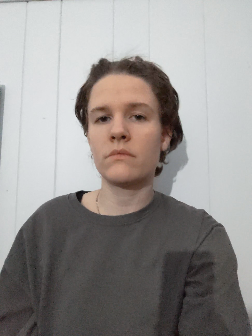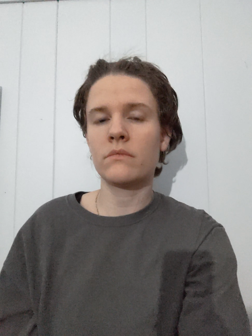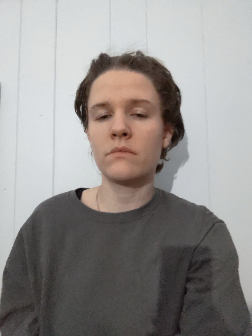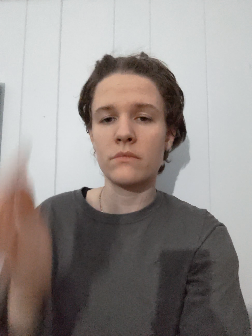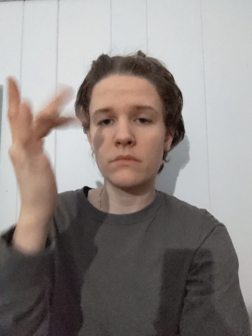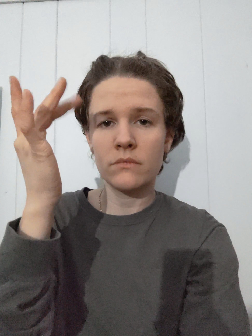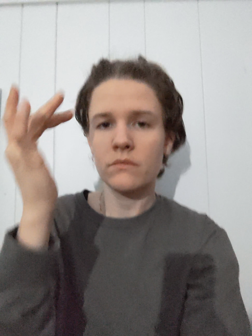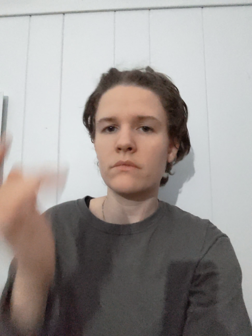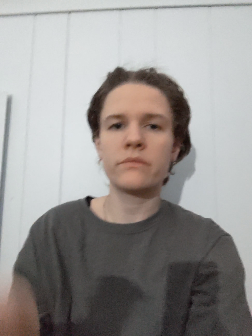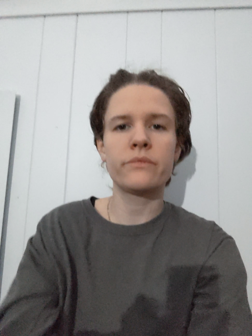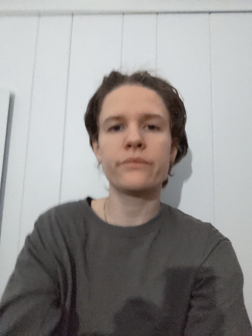donkey